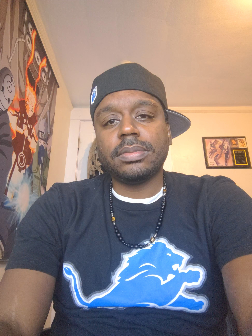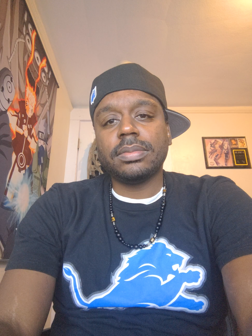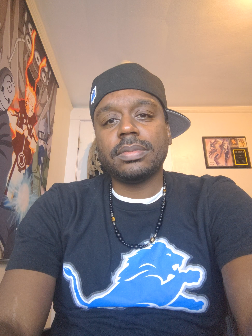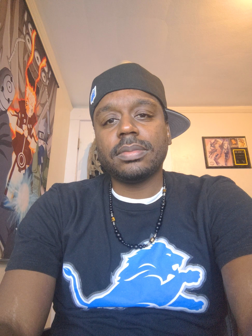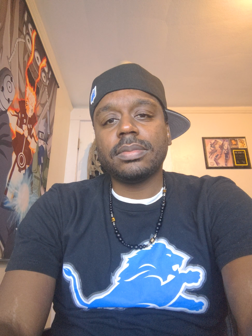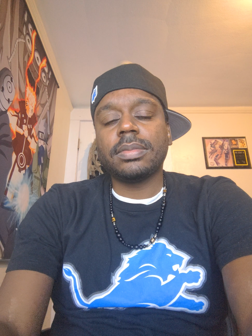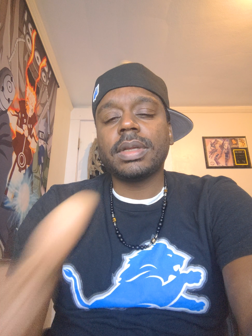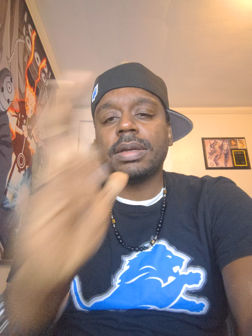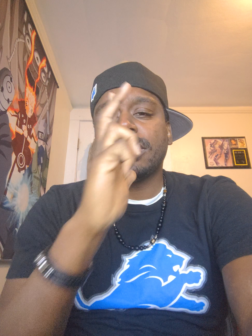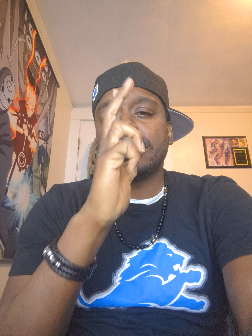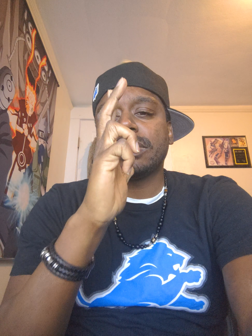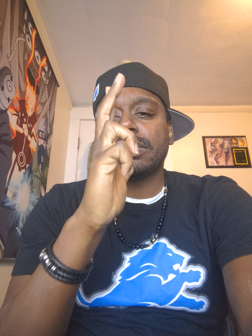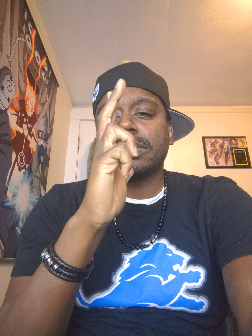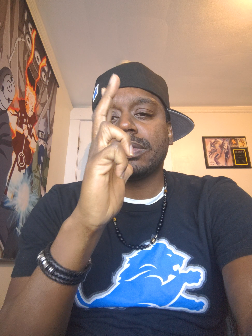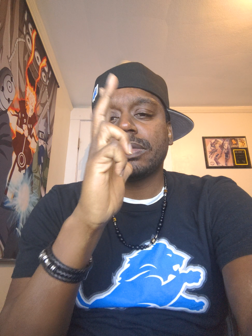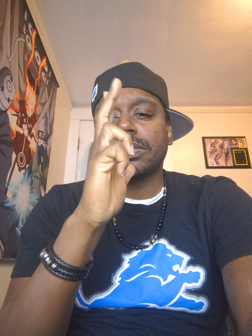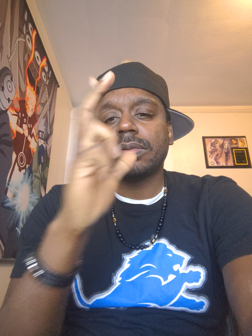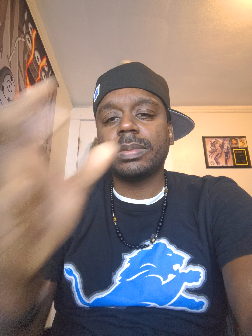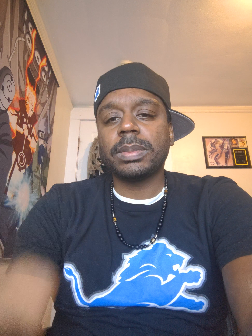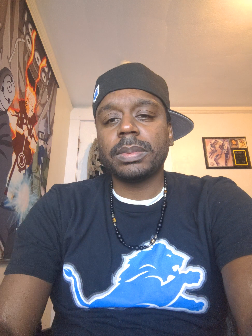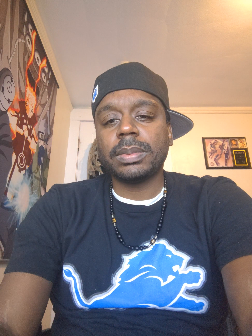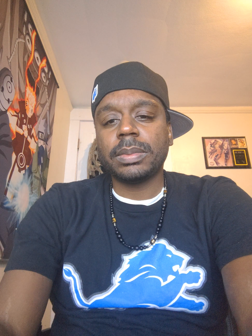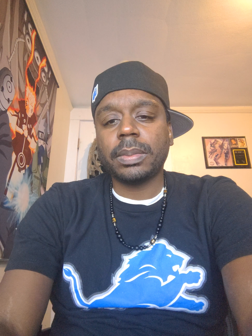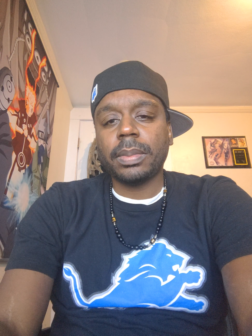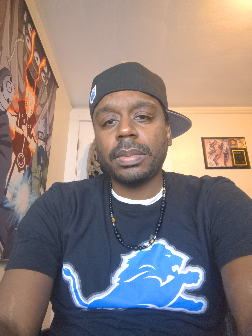hen